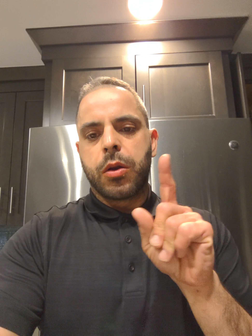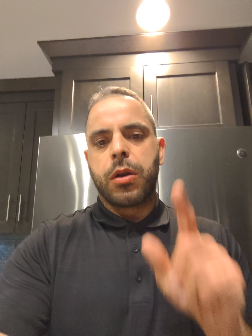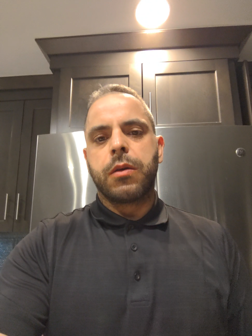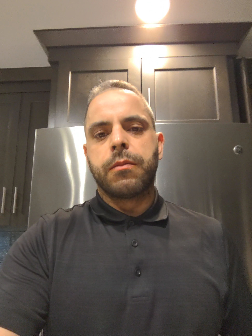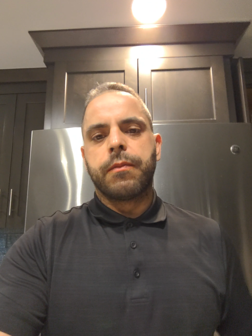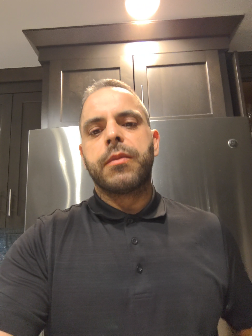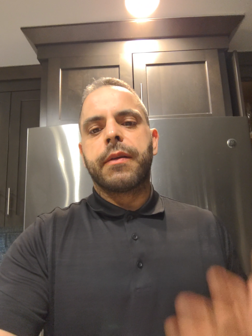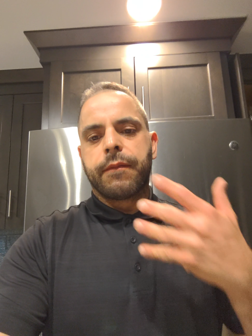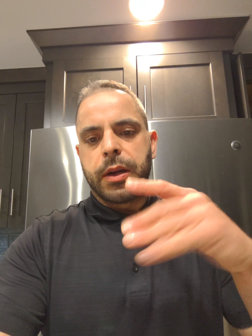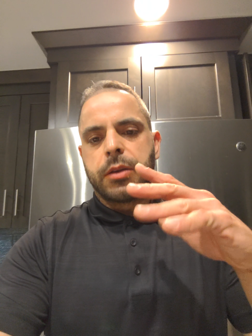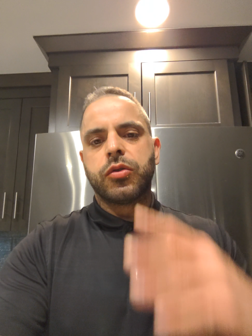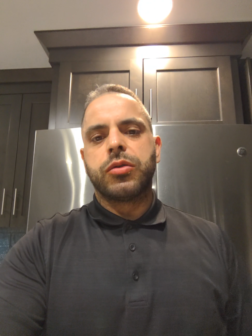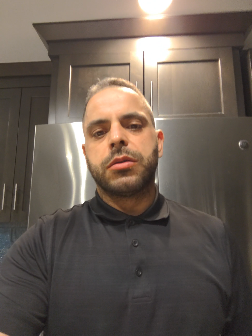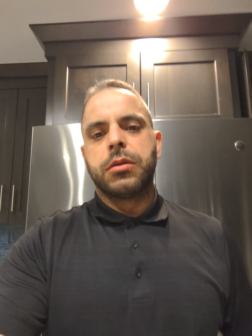finish